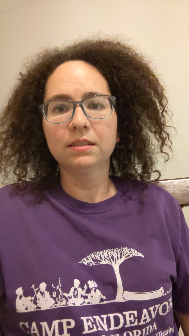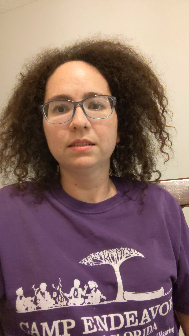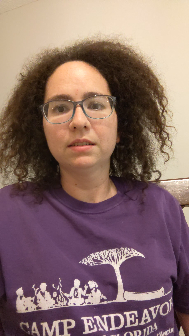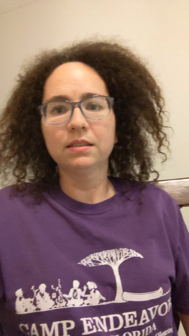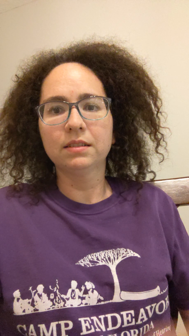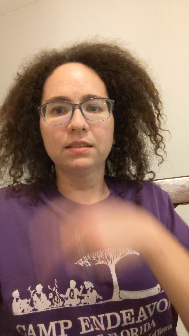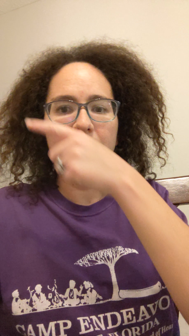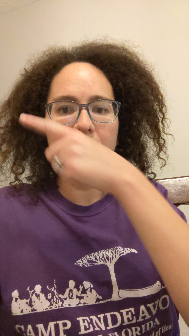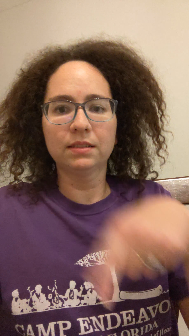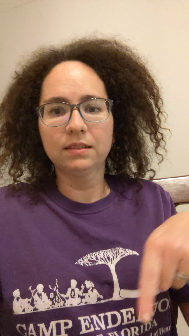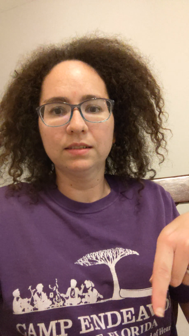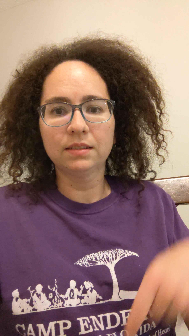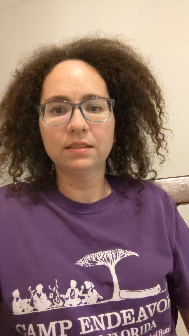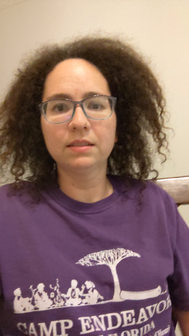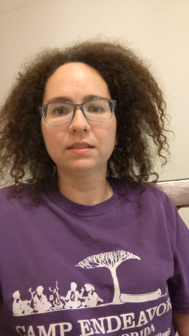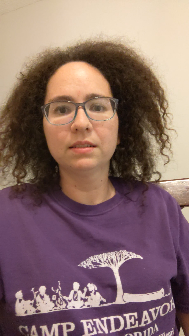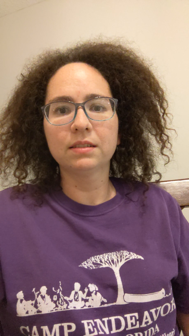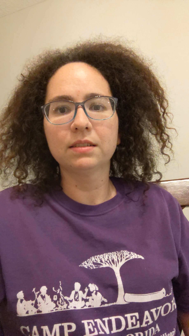cut